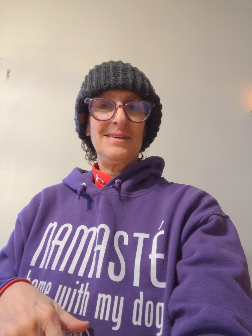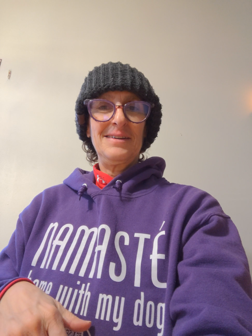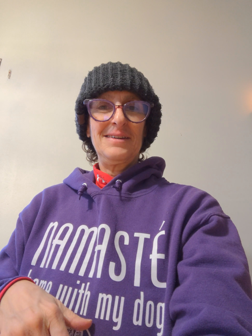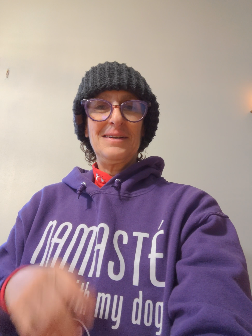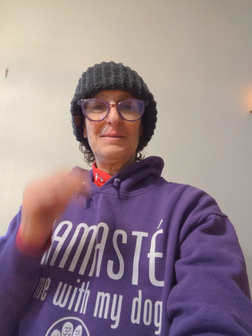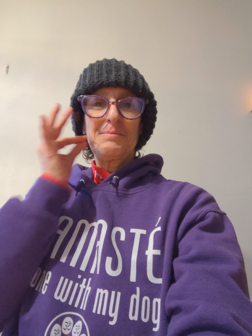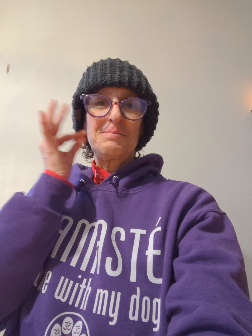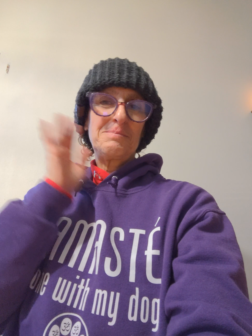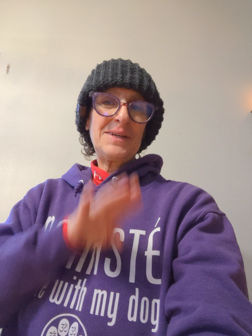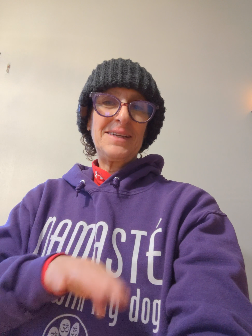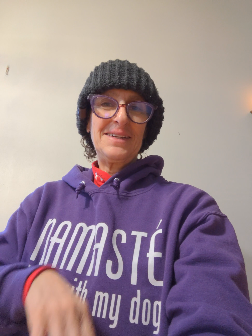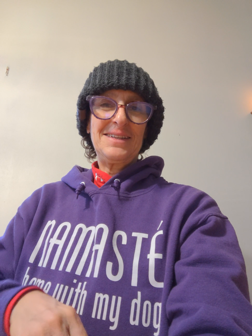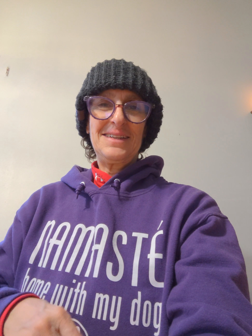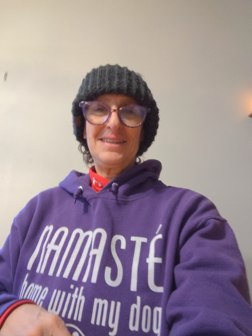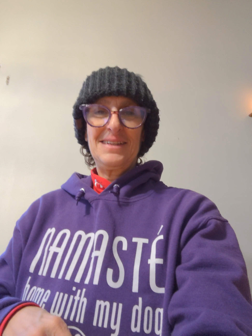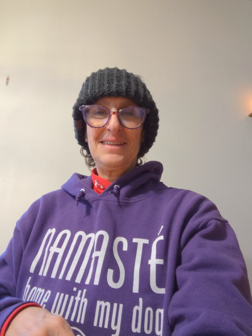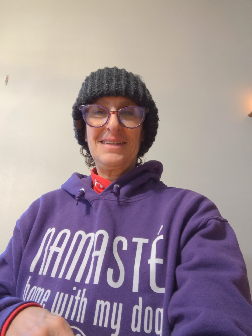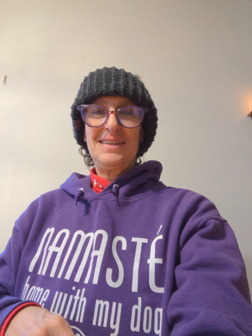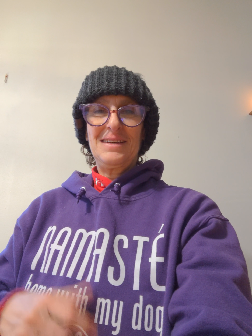bee